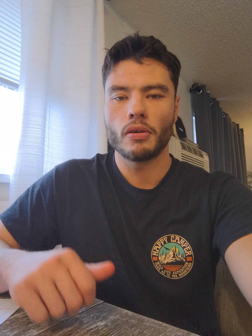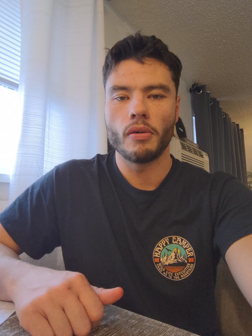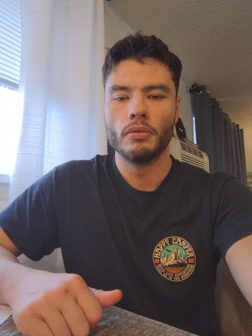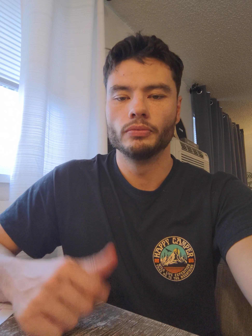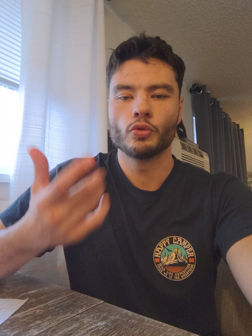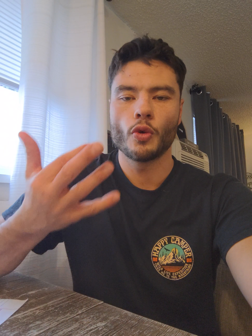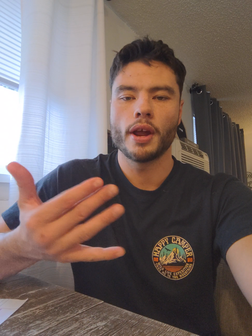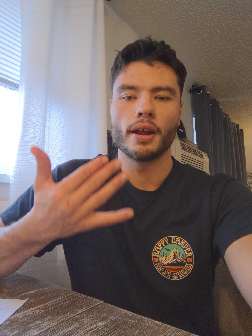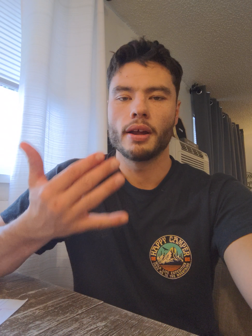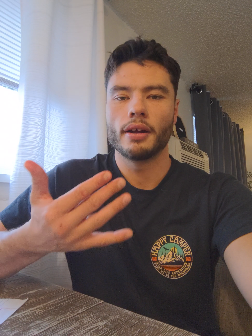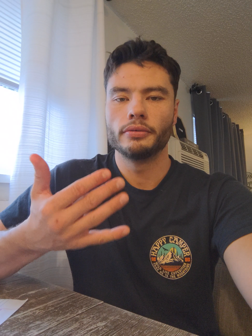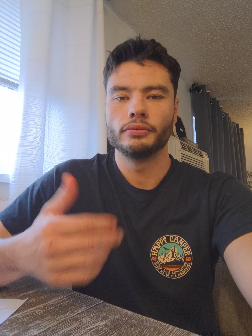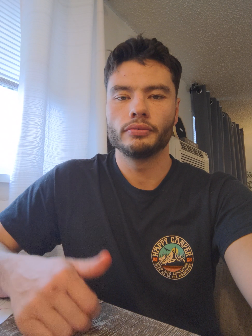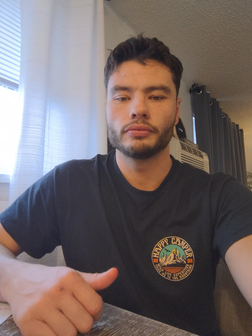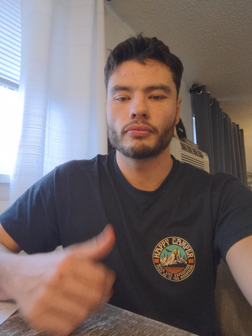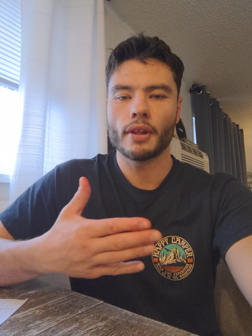wait